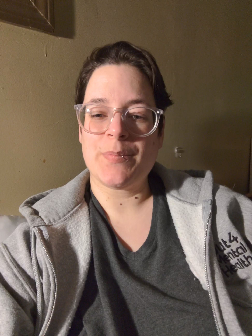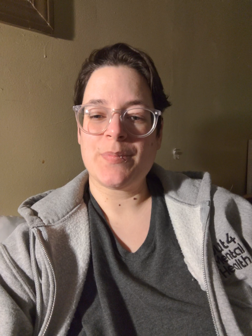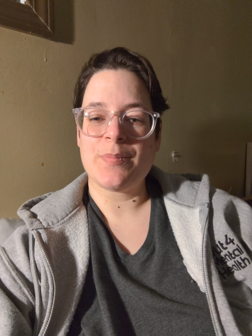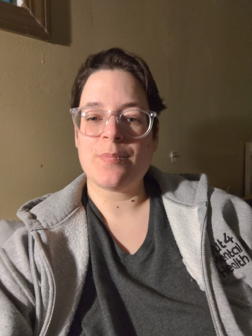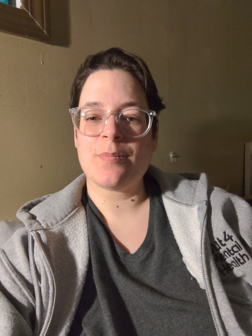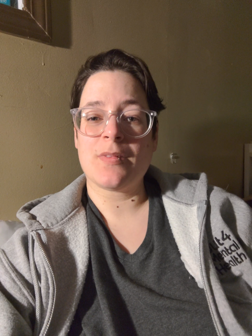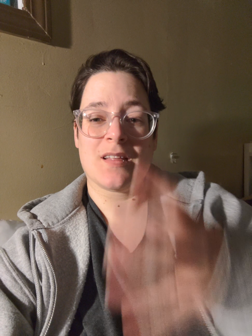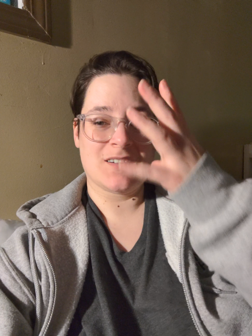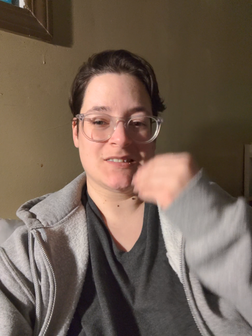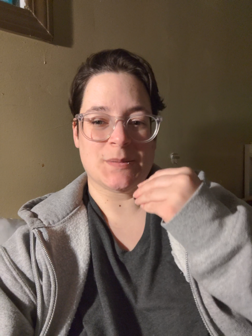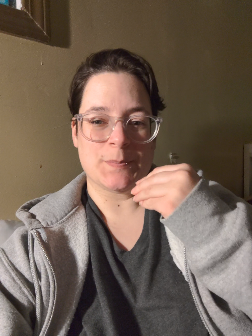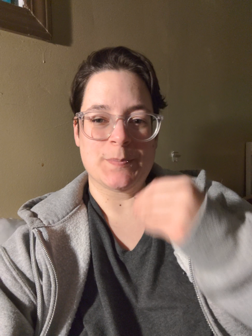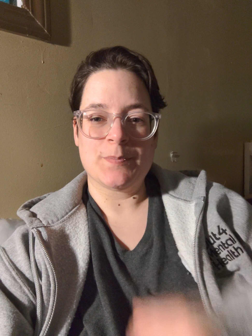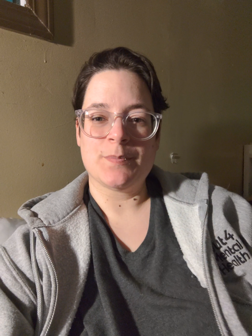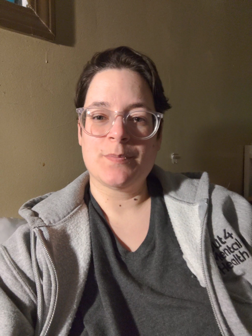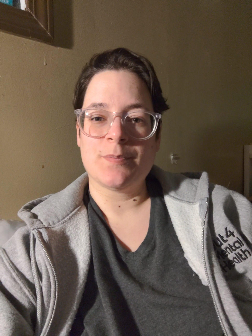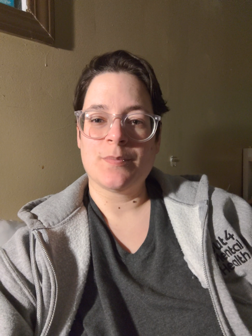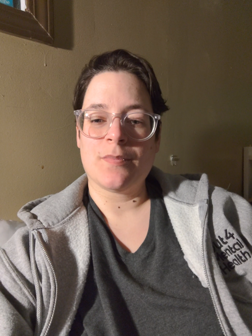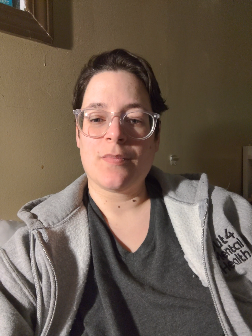sleep